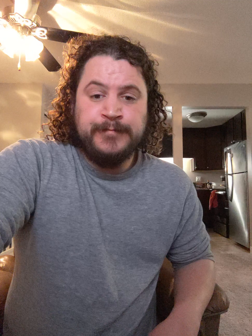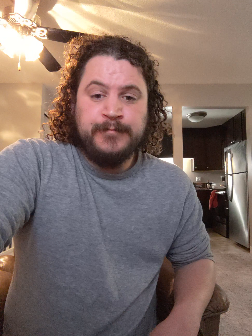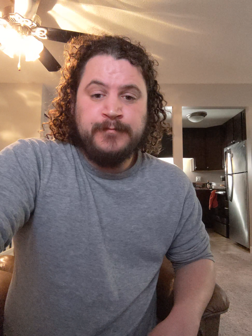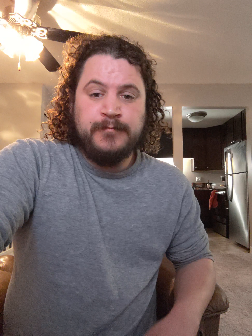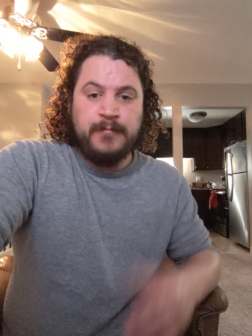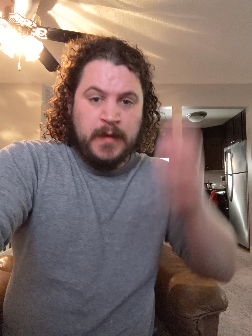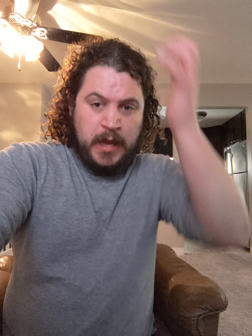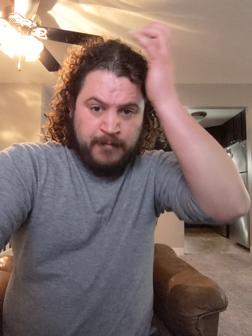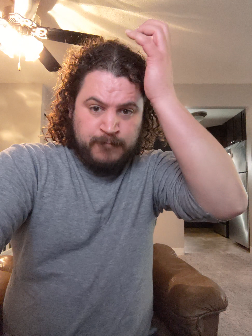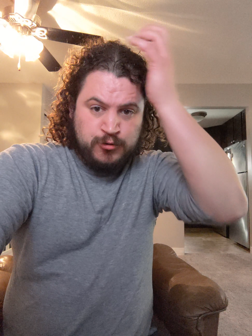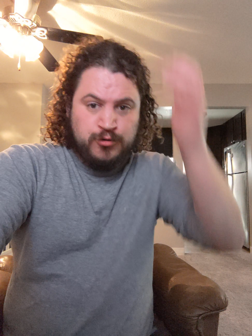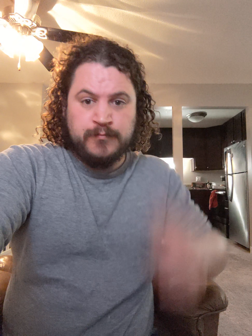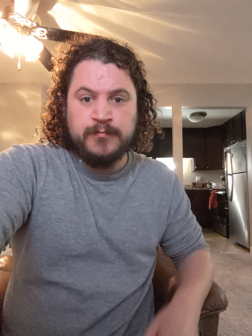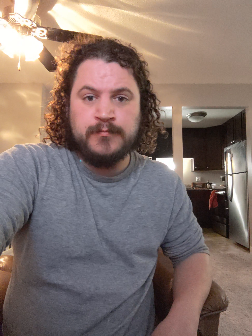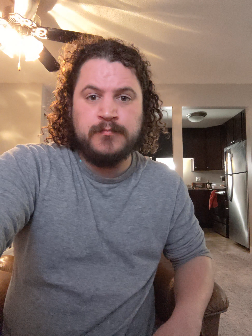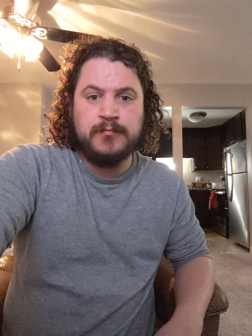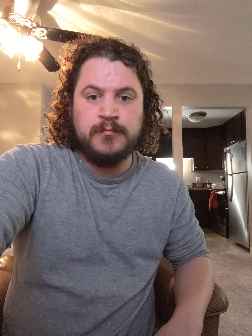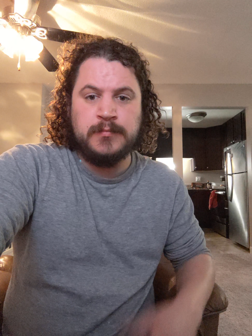garbage